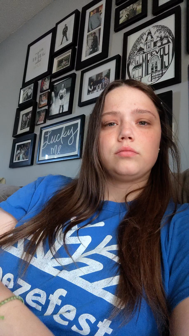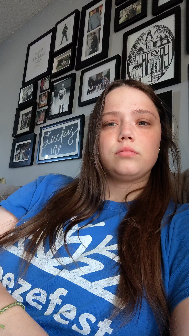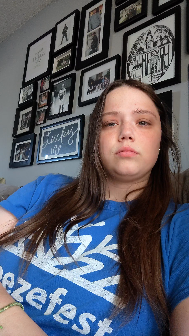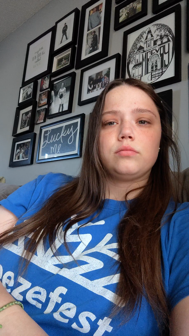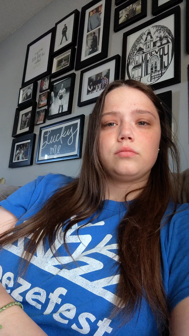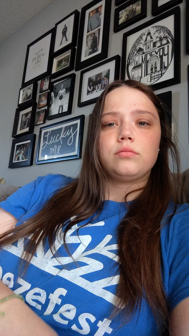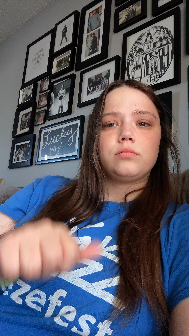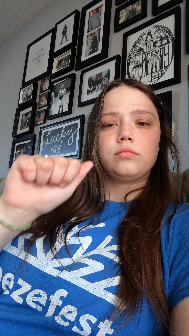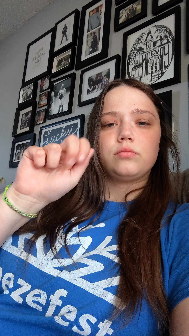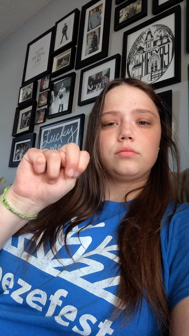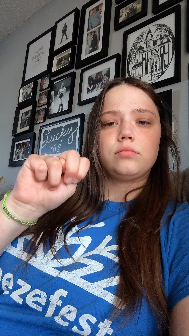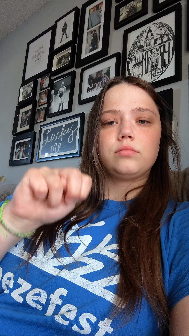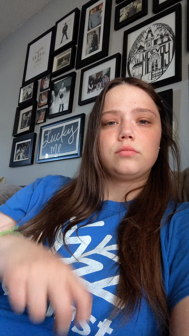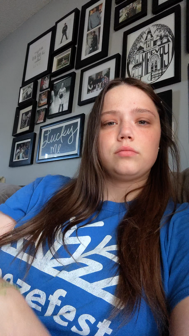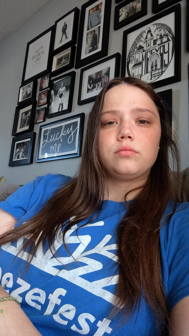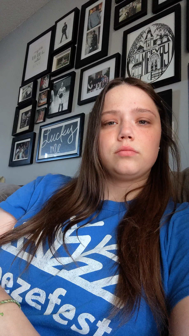an